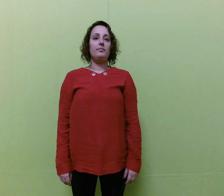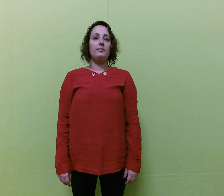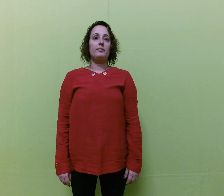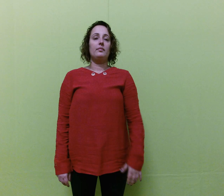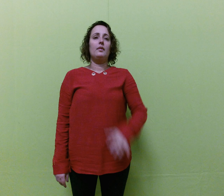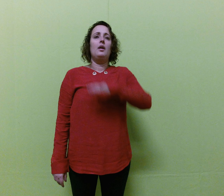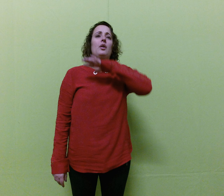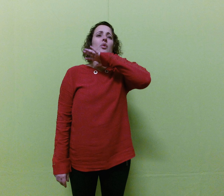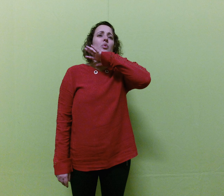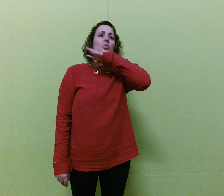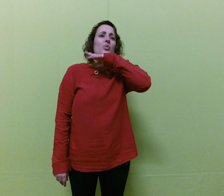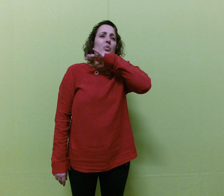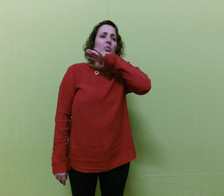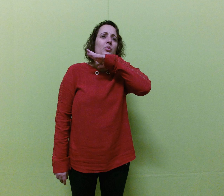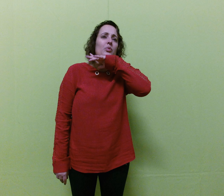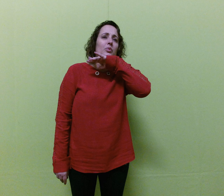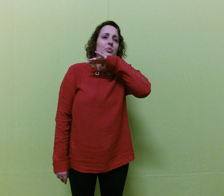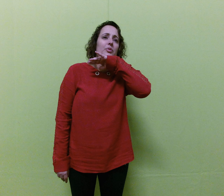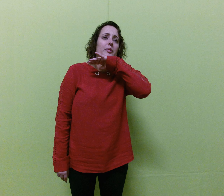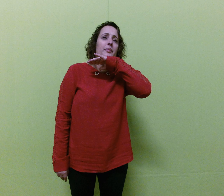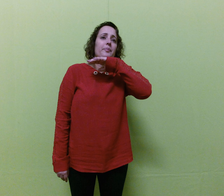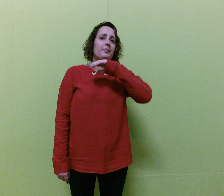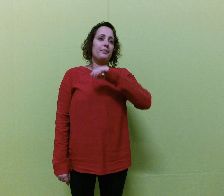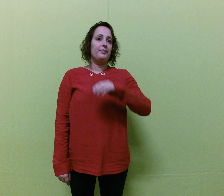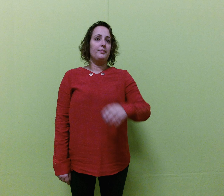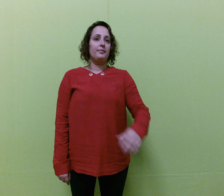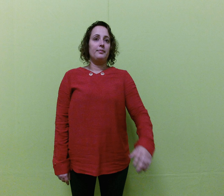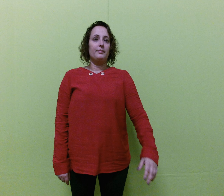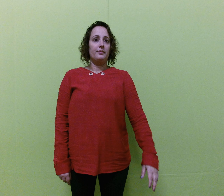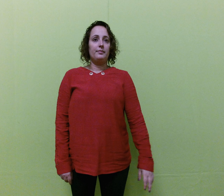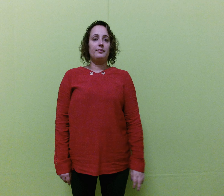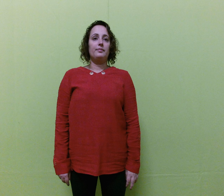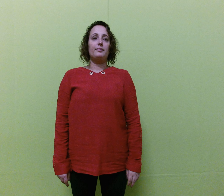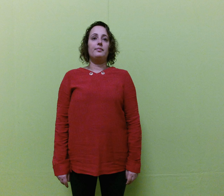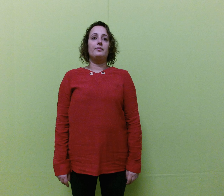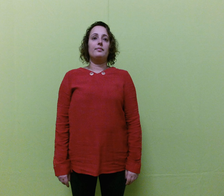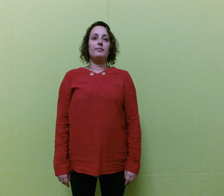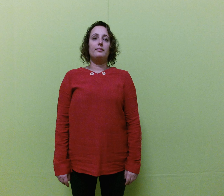ruim